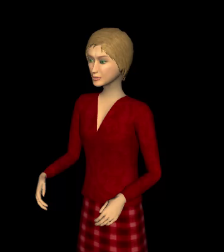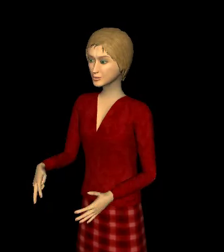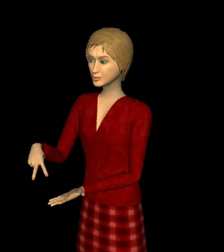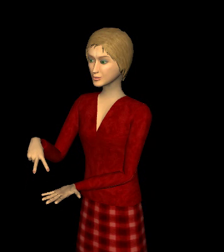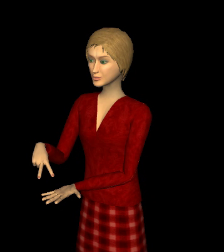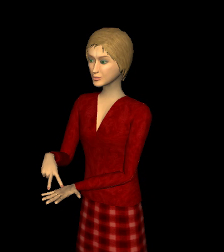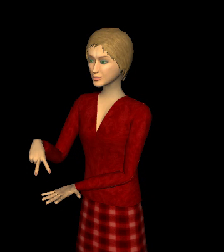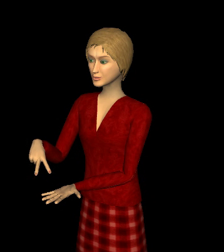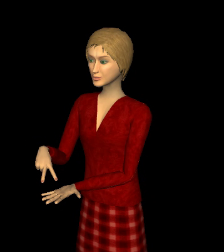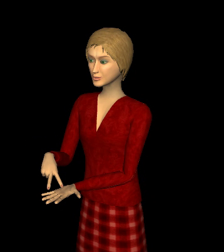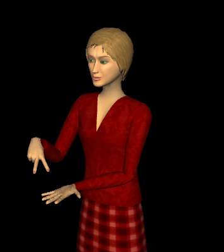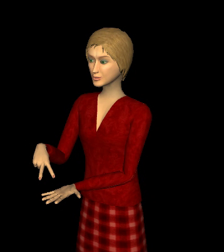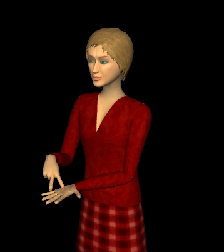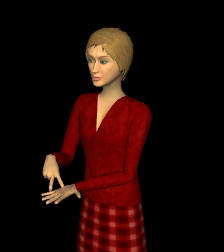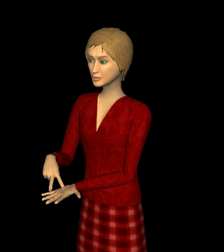شوكة